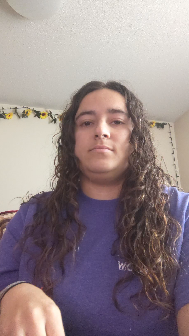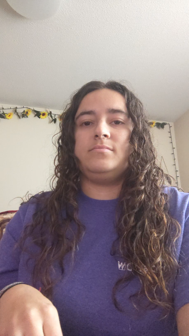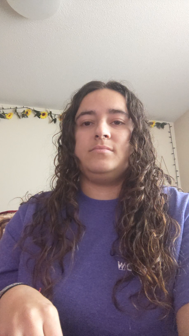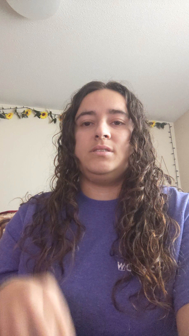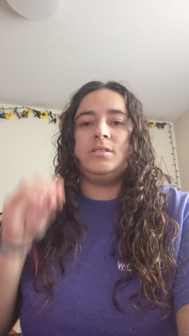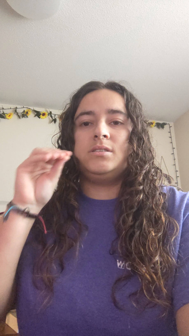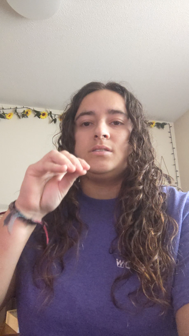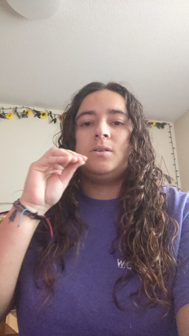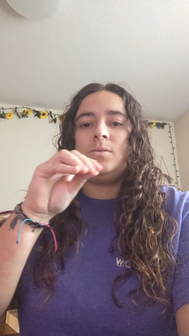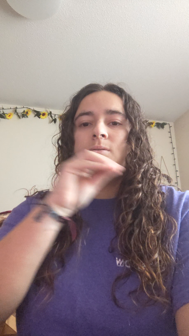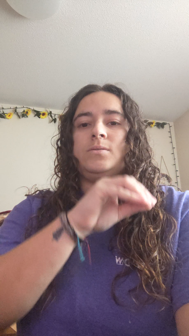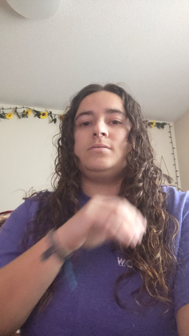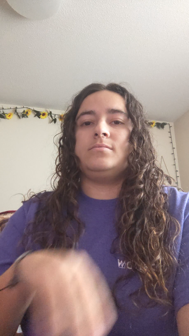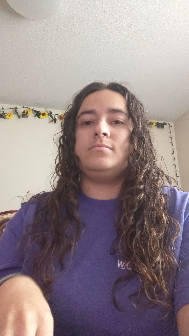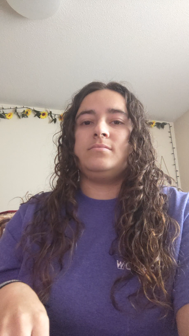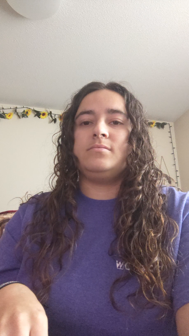dinosaur